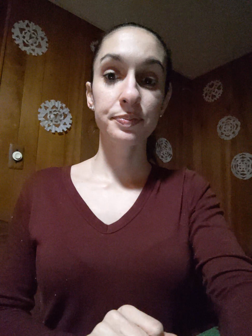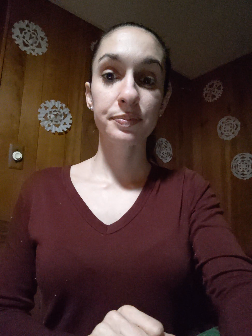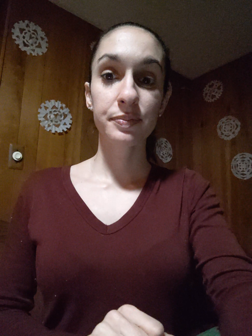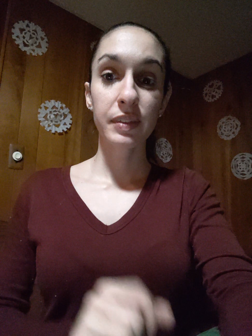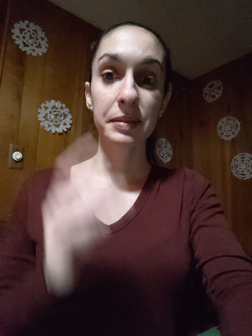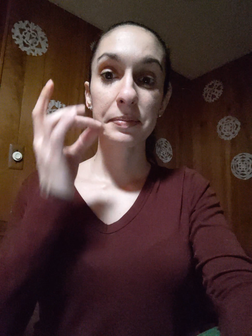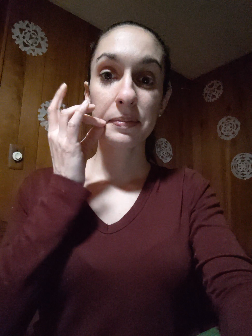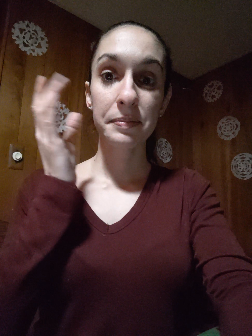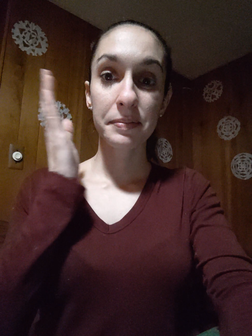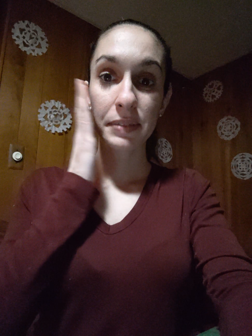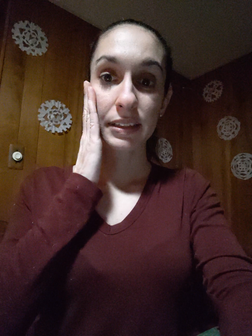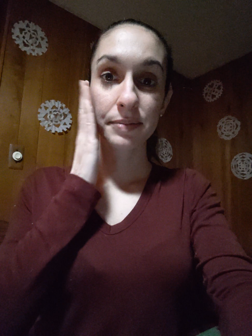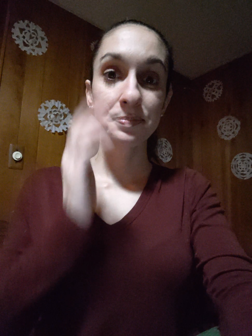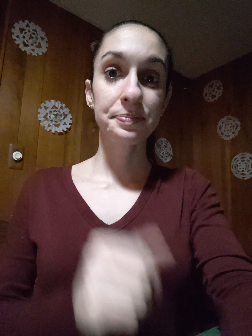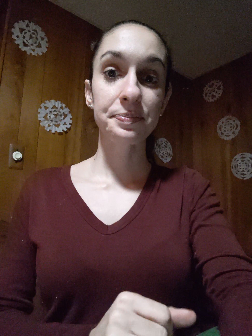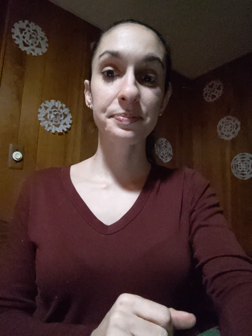bee